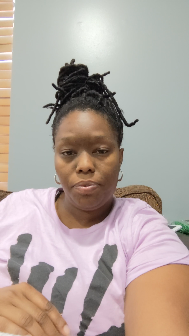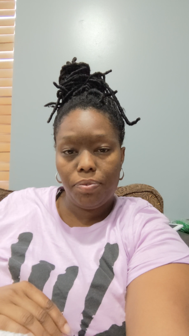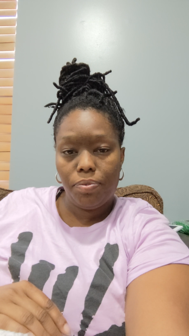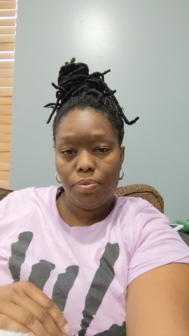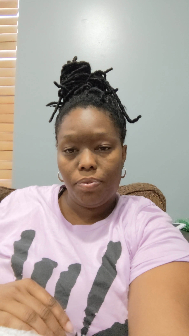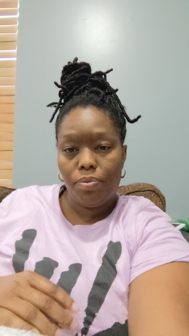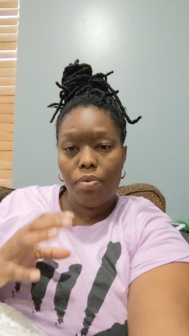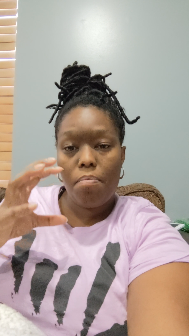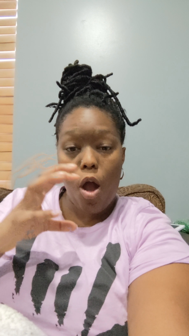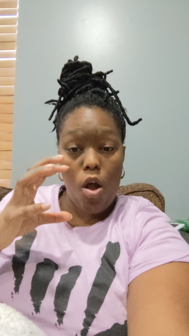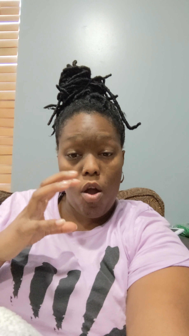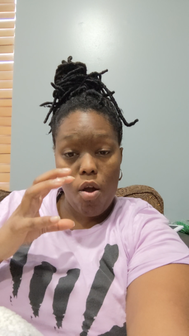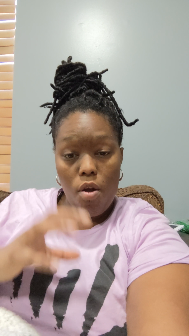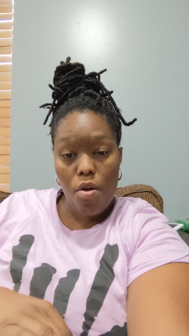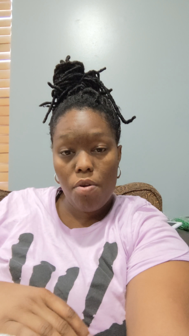ball